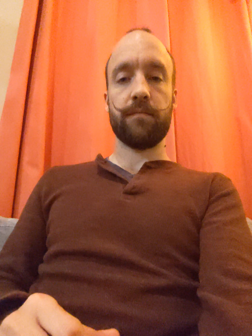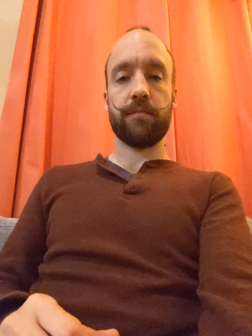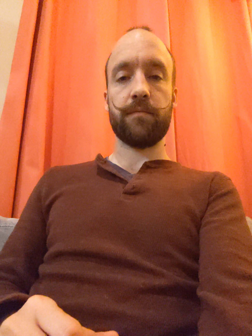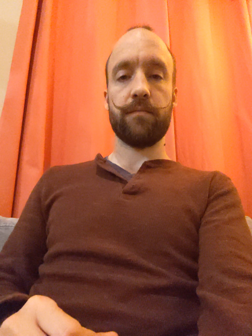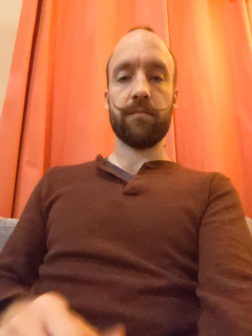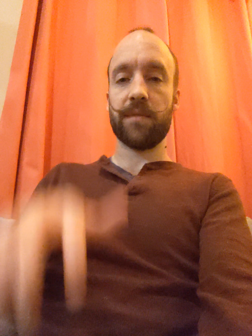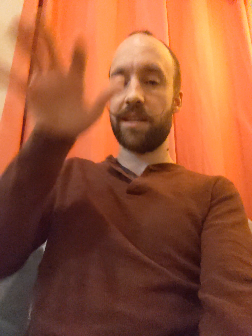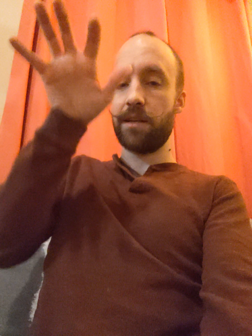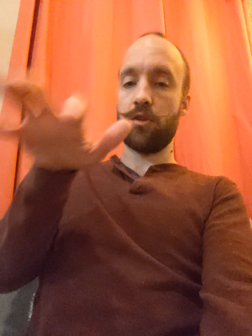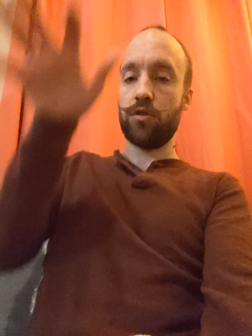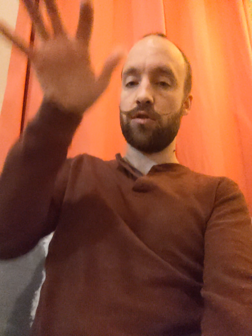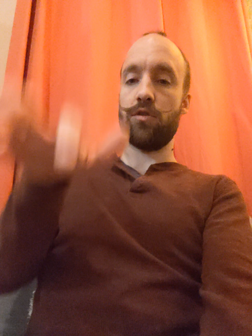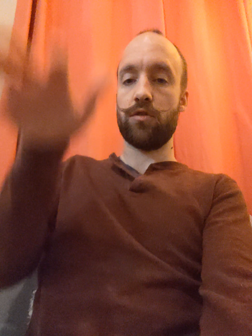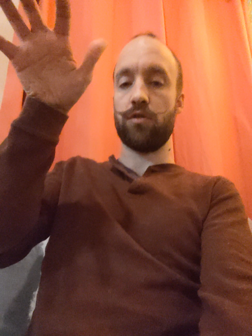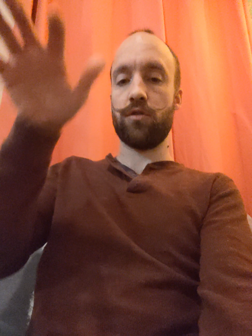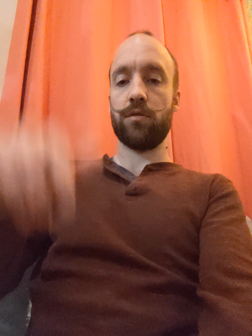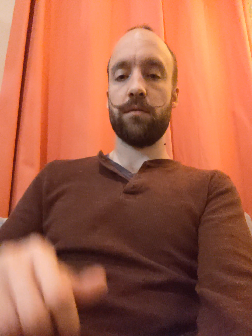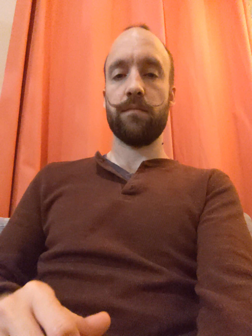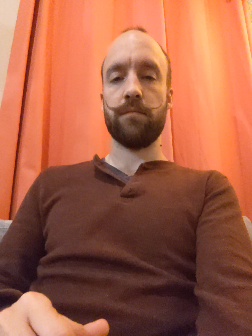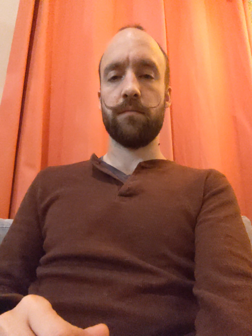alligator